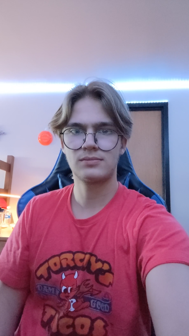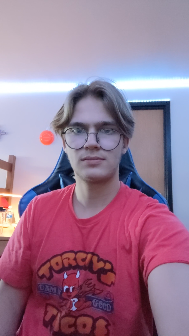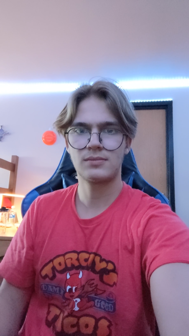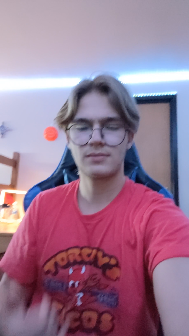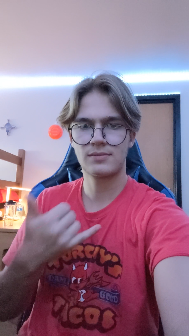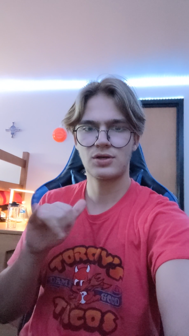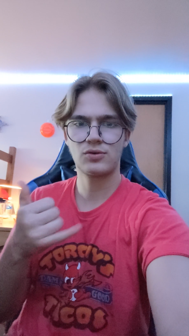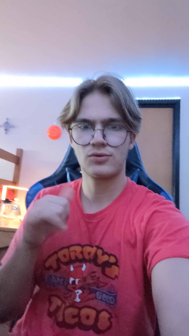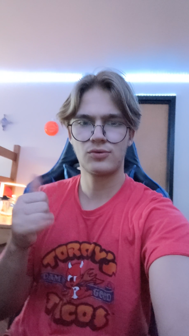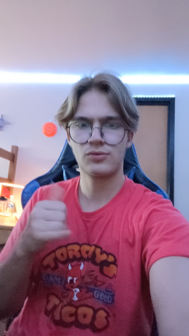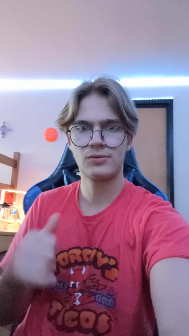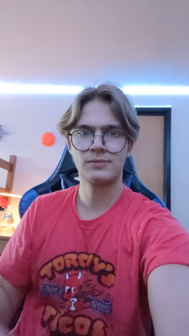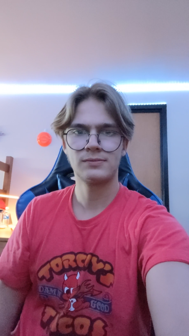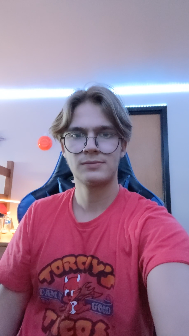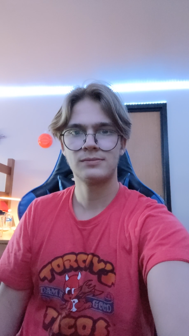party